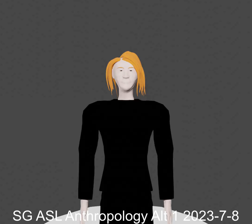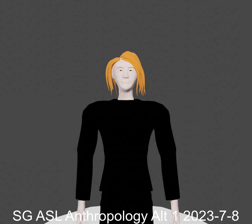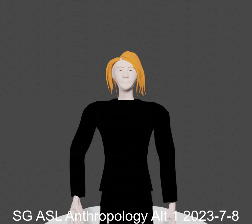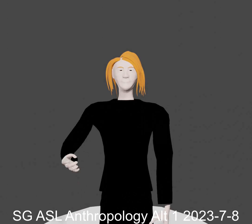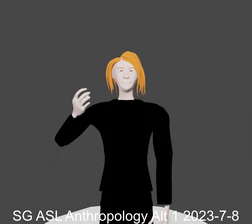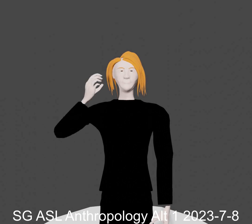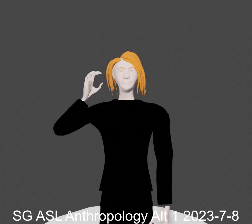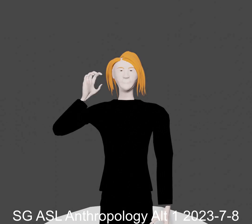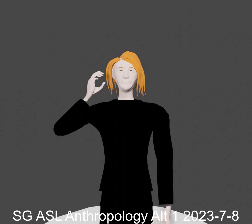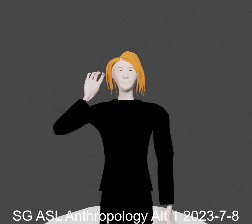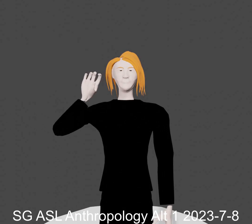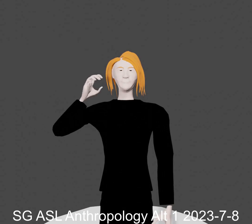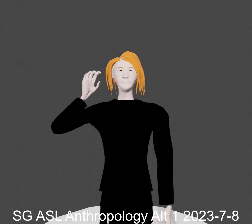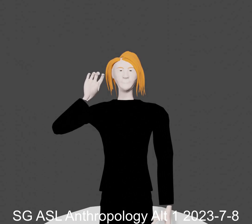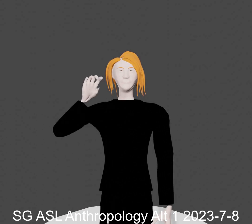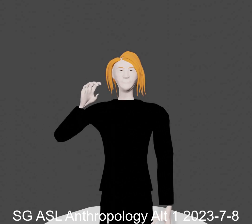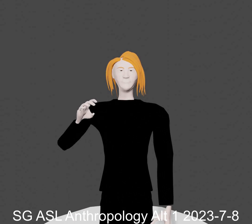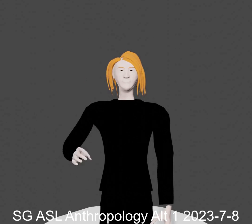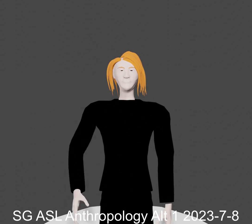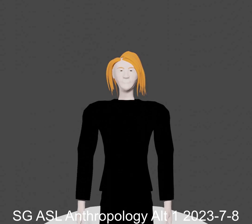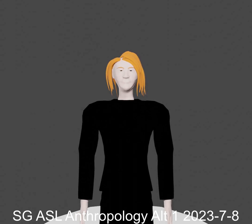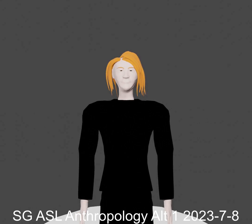Anthropology